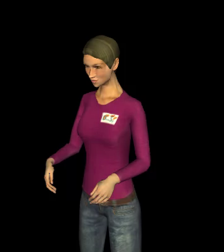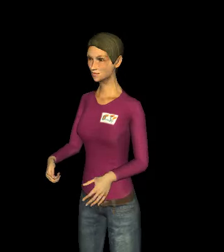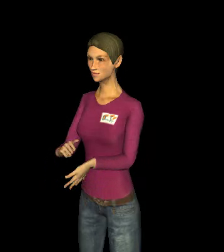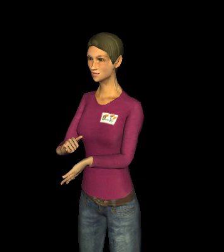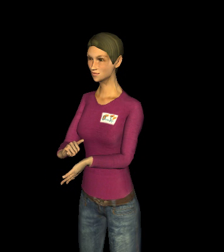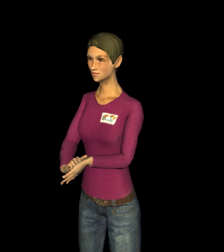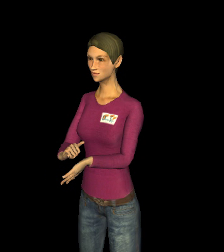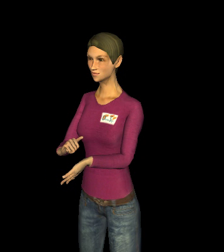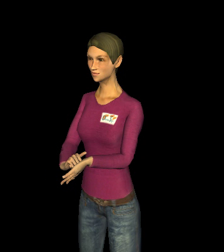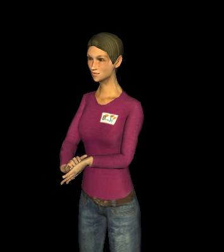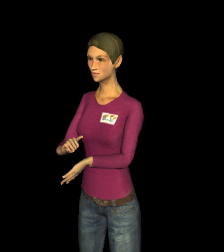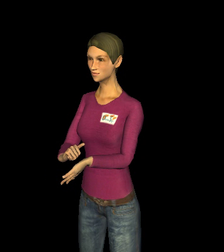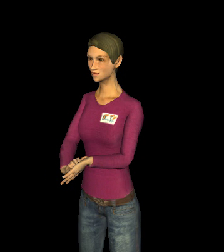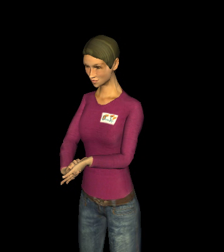شهية